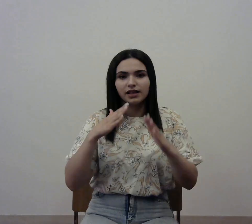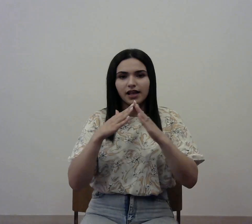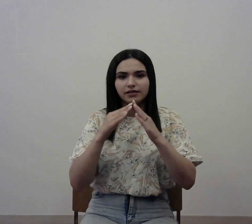ev